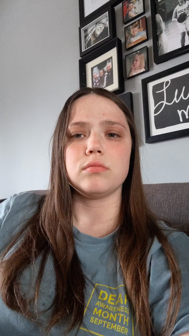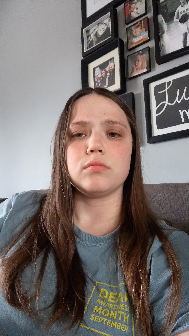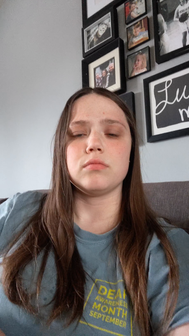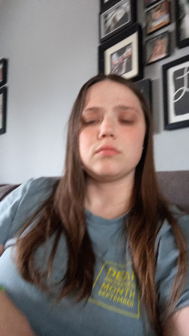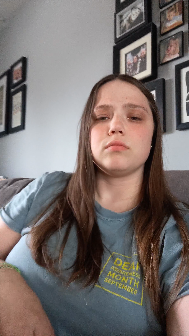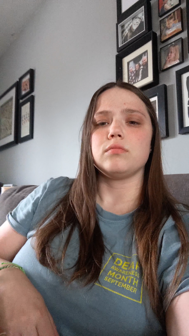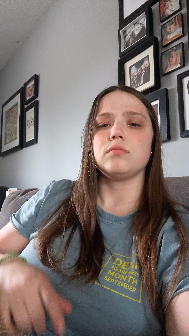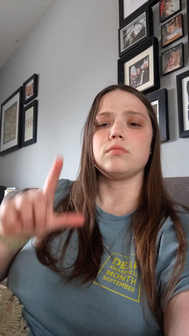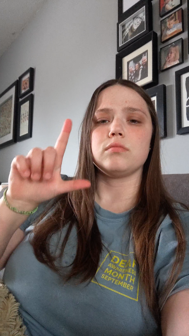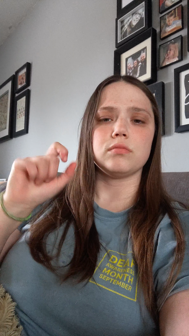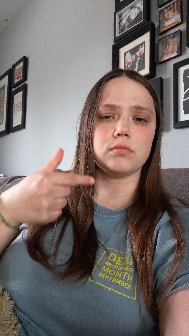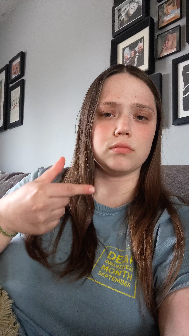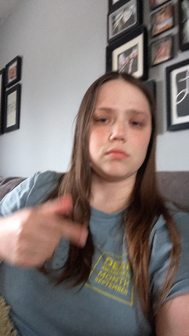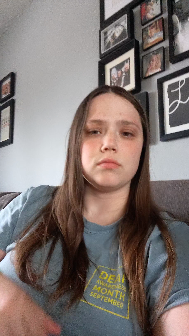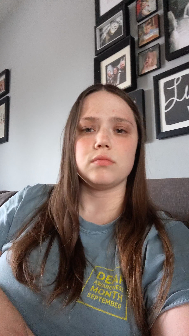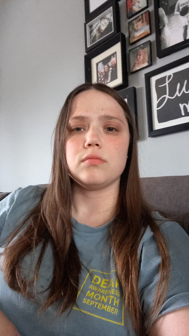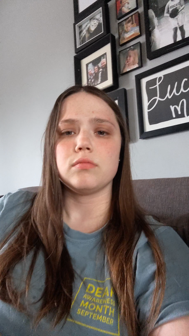leg